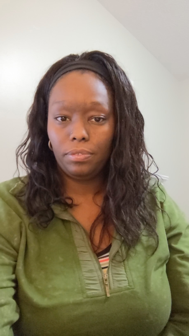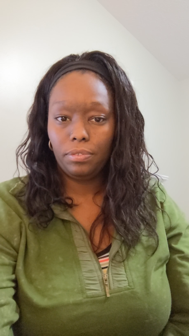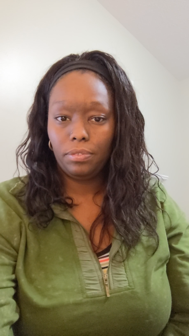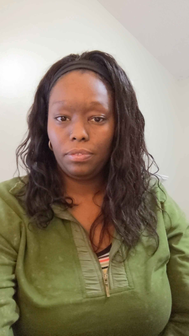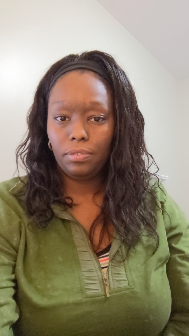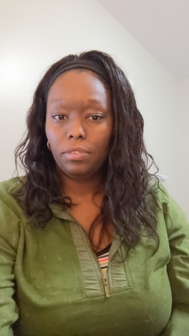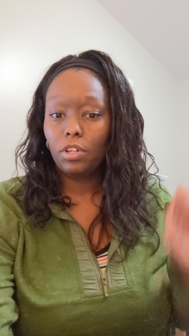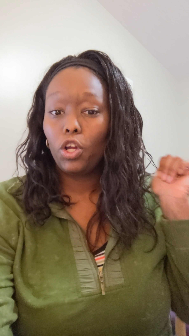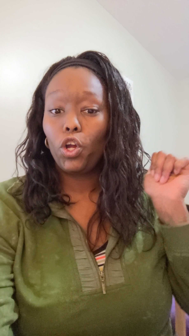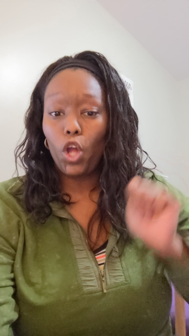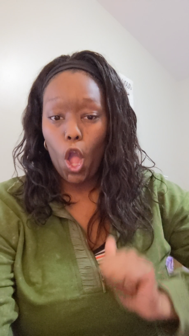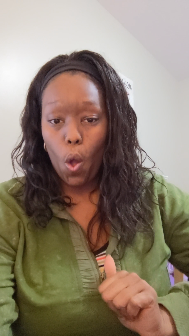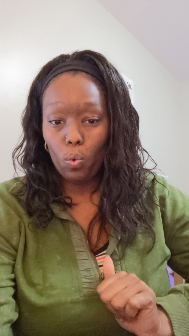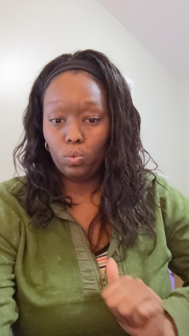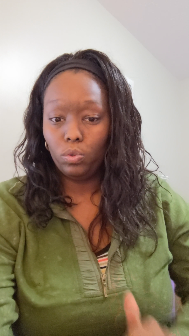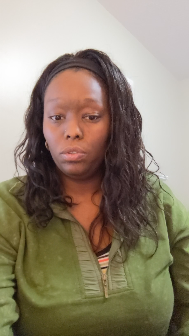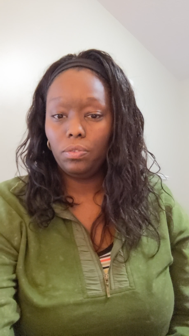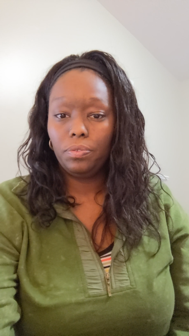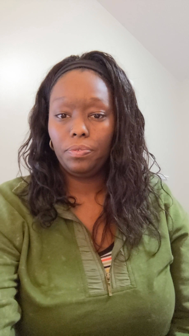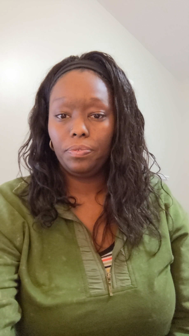coats